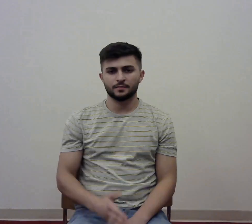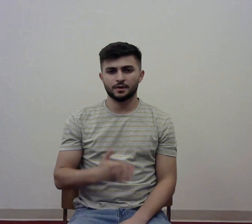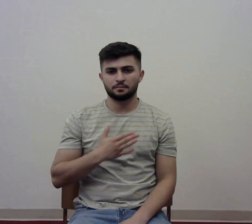mən